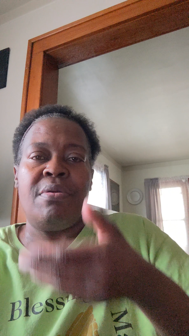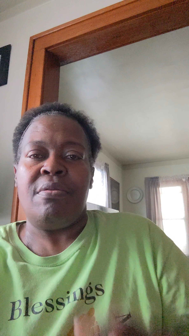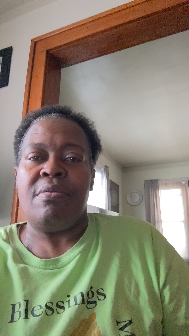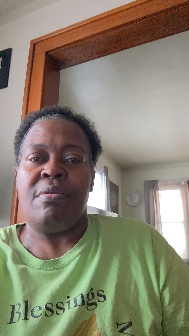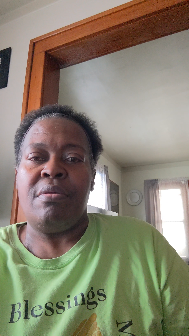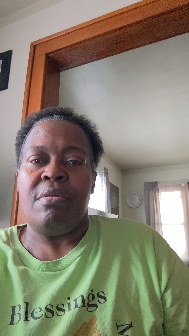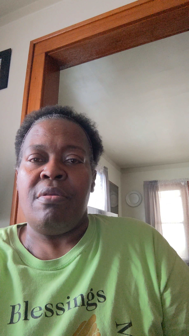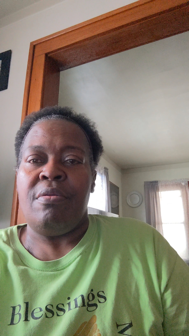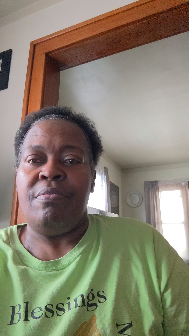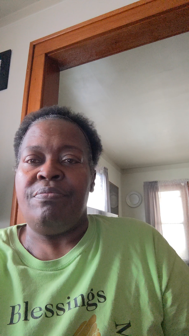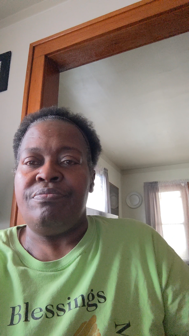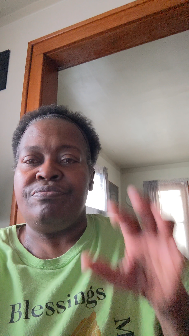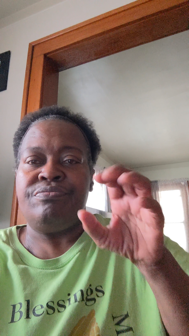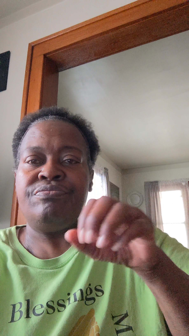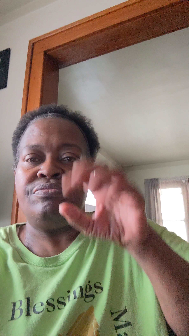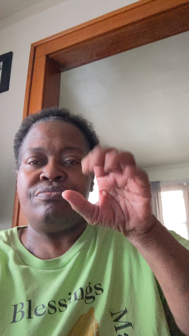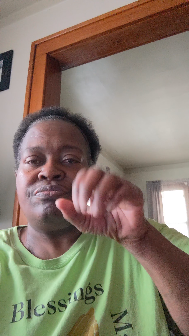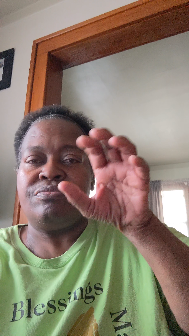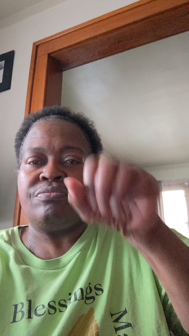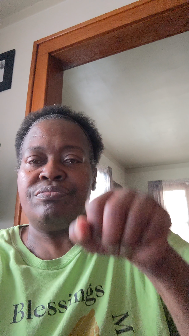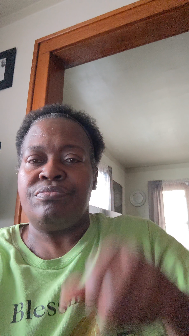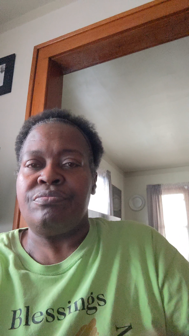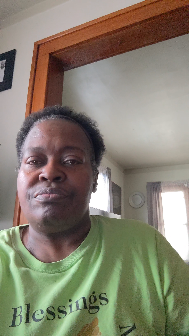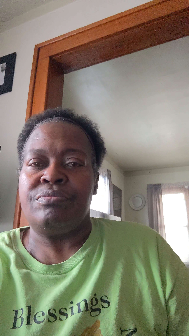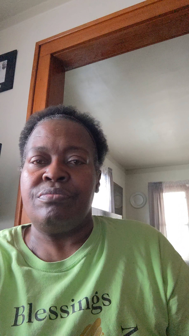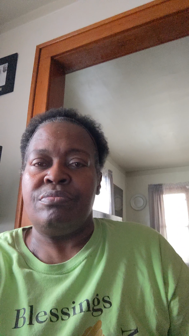ladder